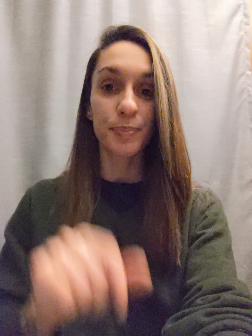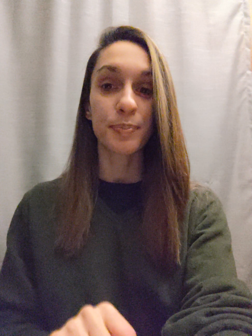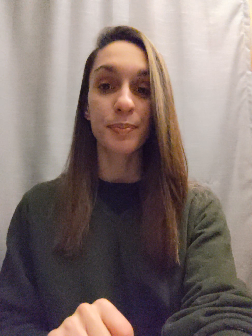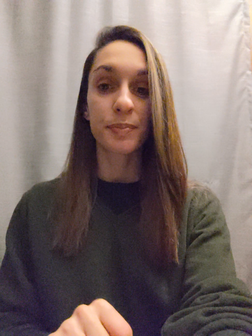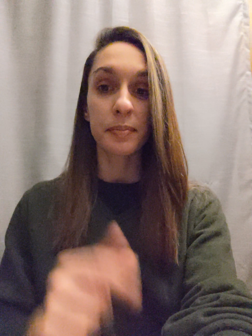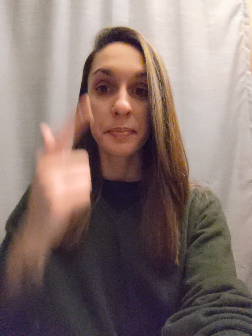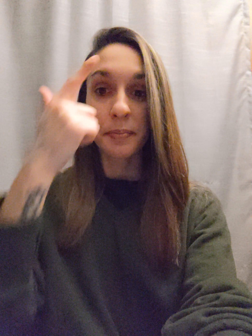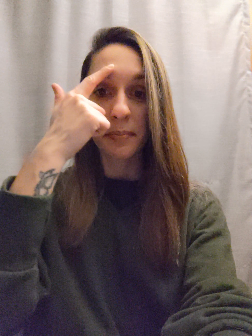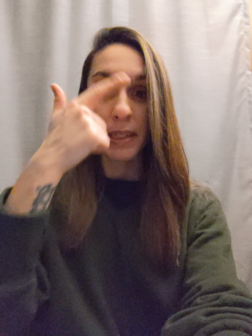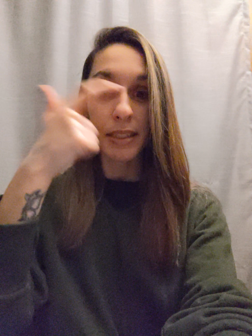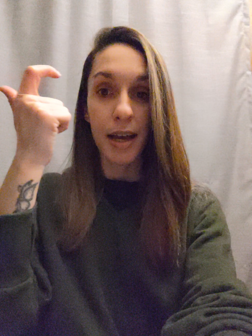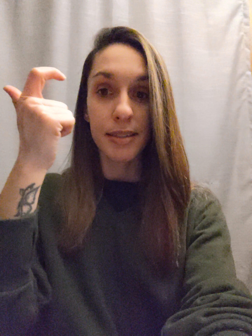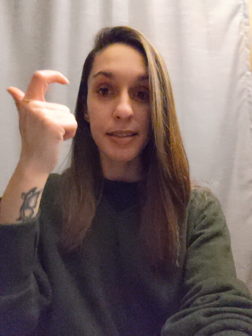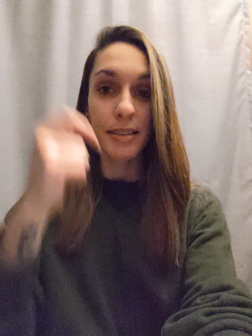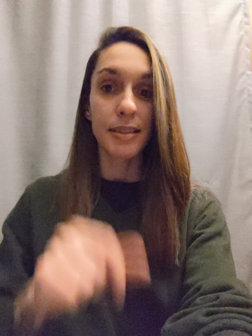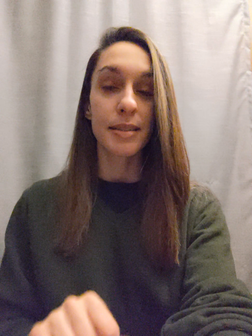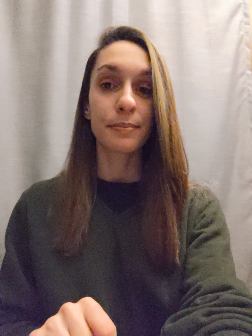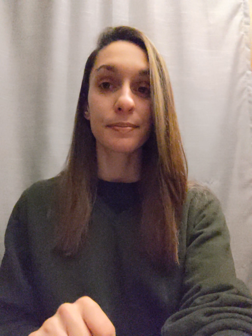because